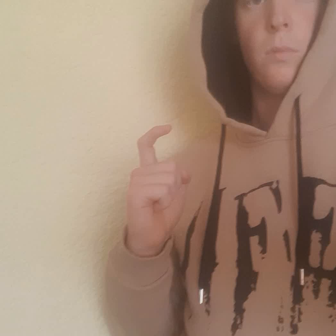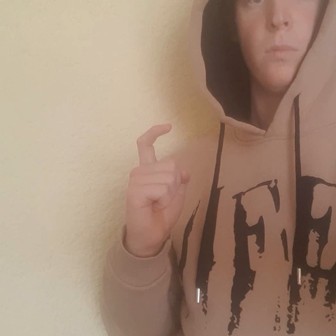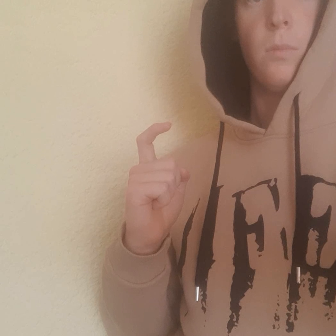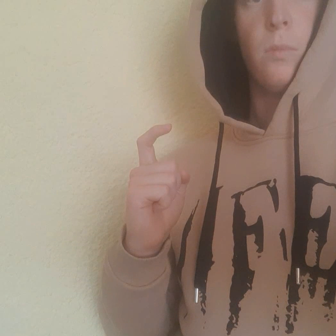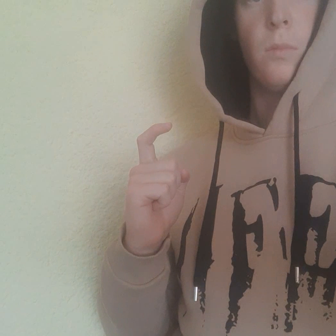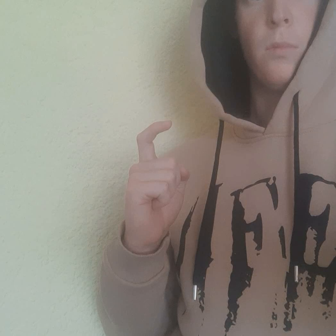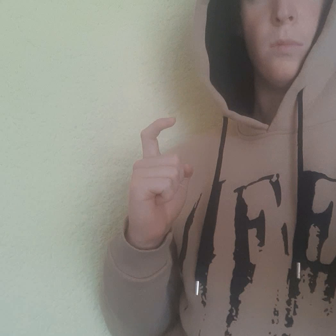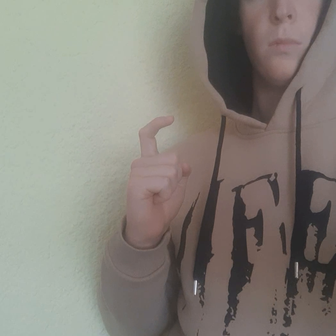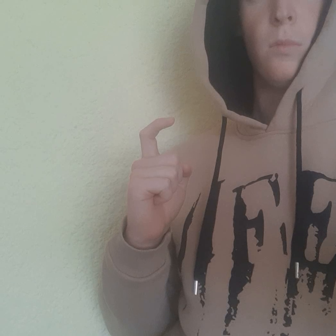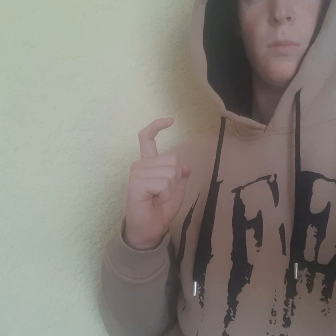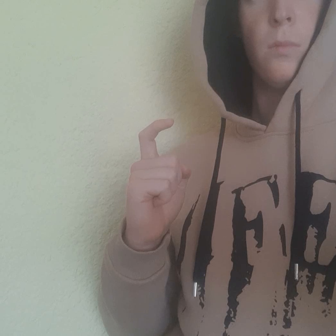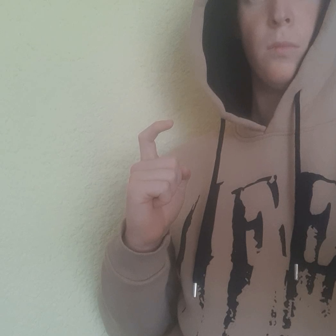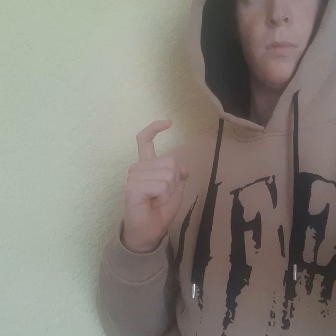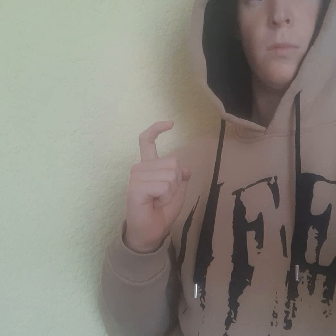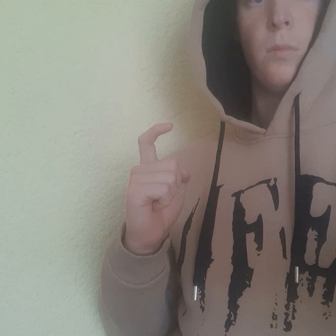Х